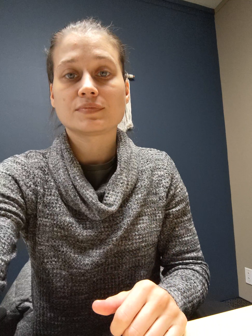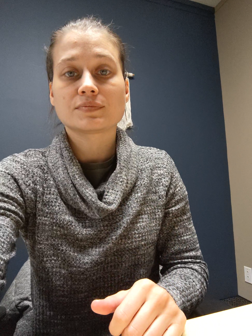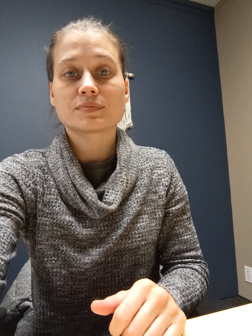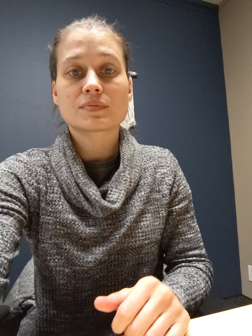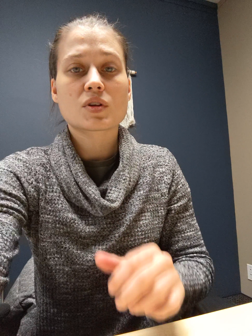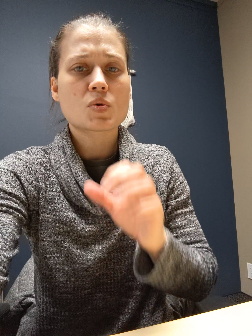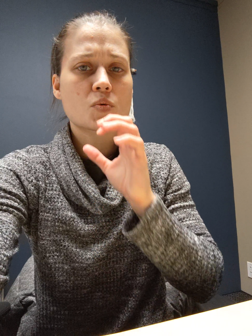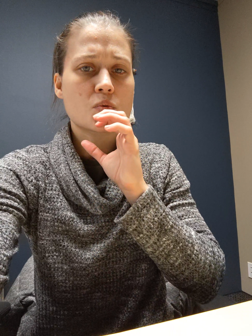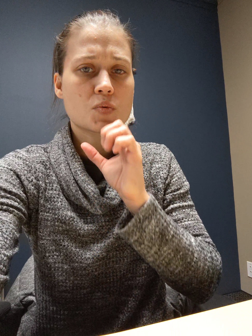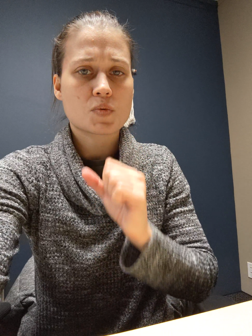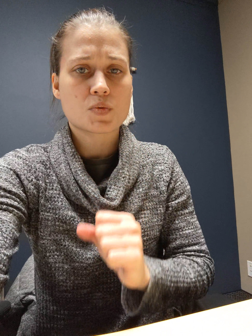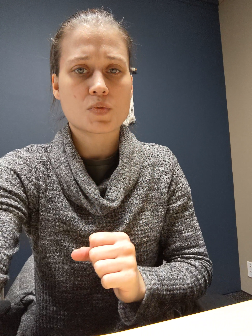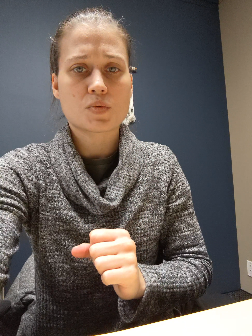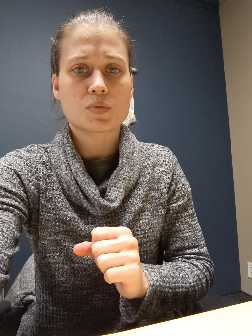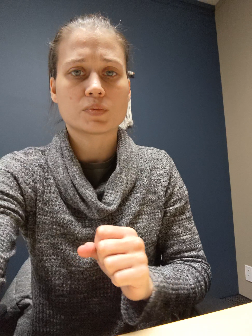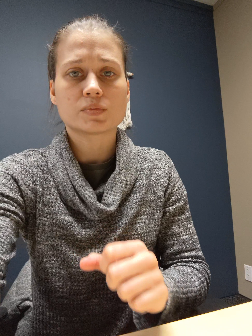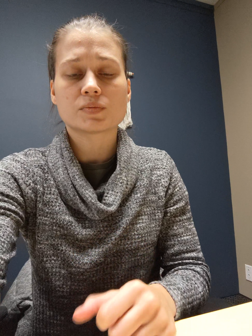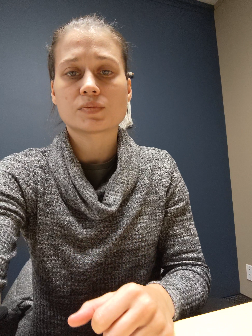old